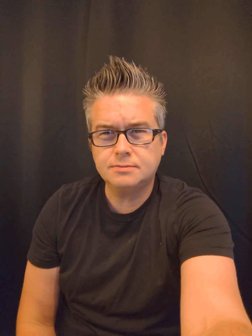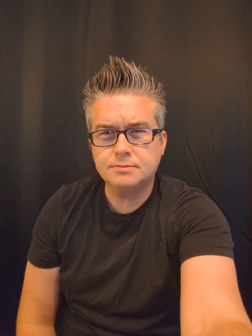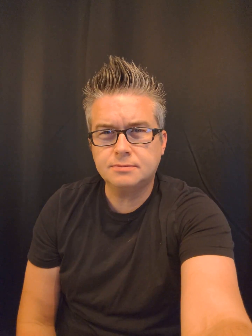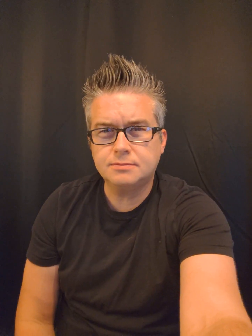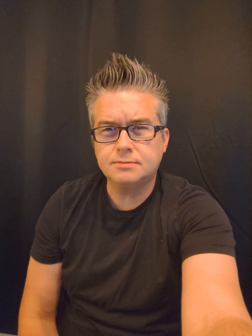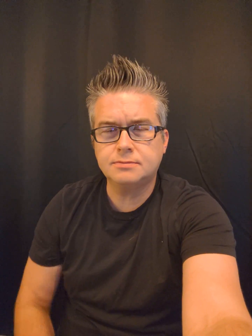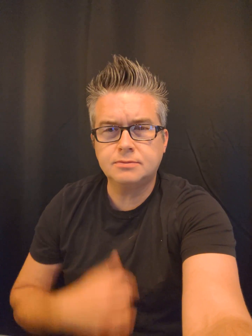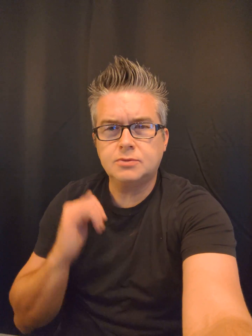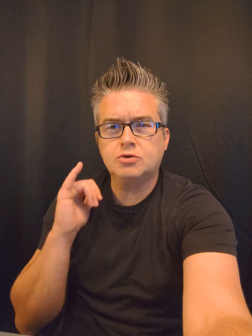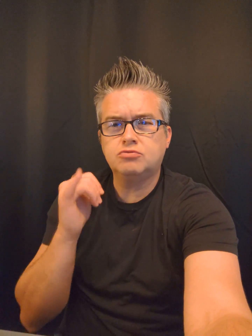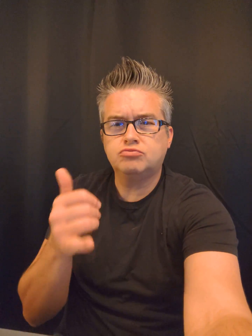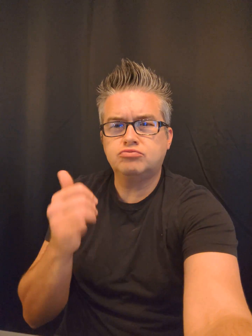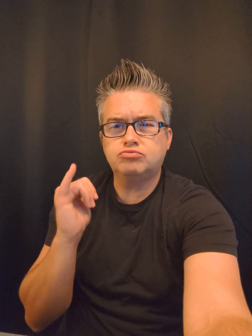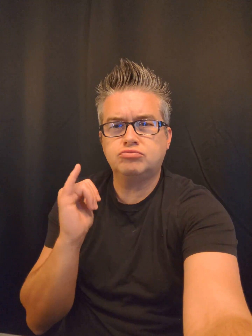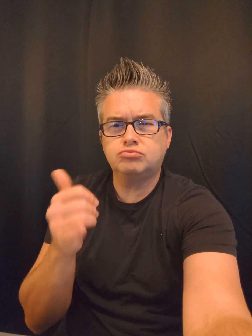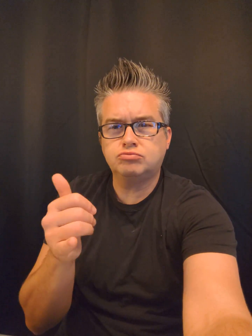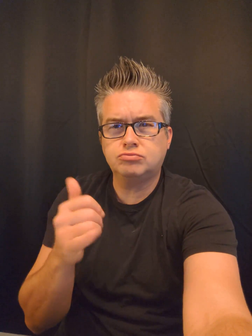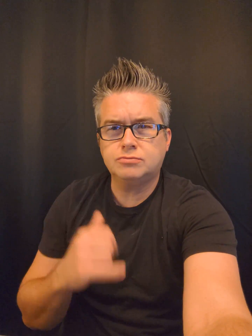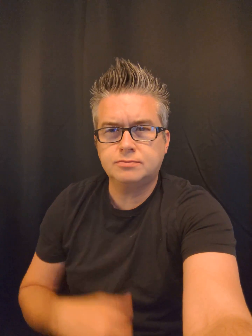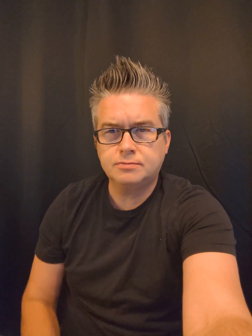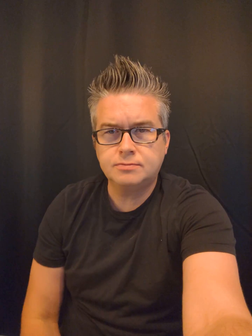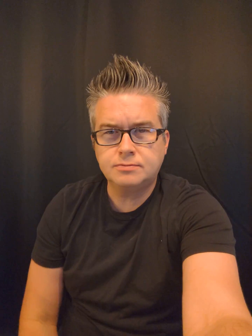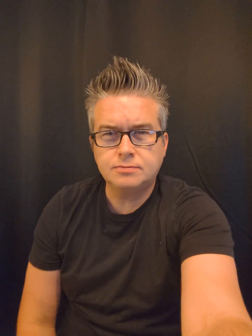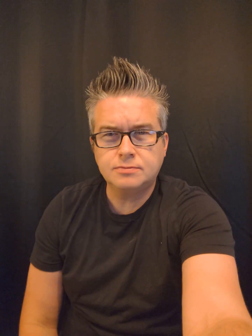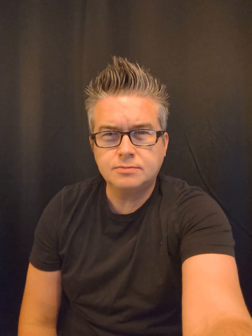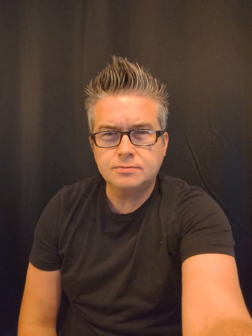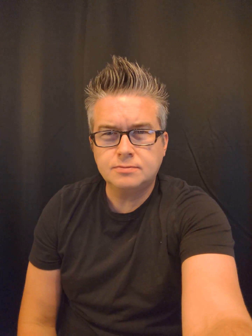rocking chair